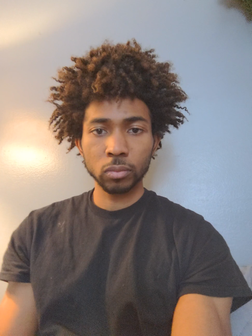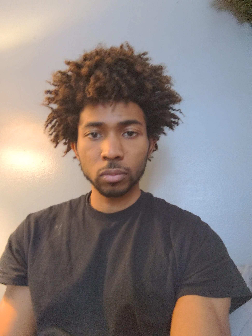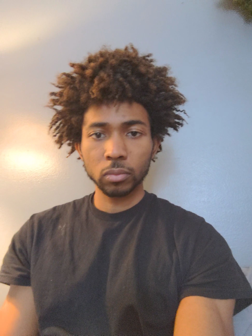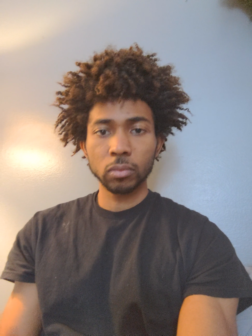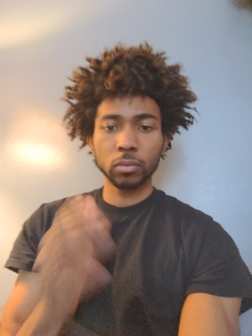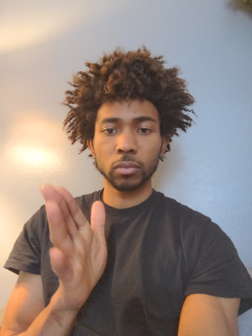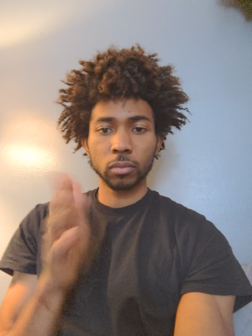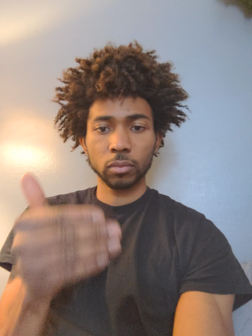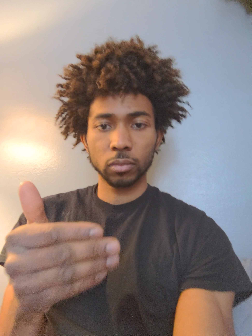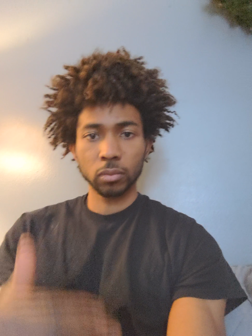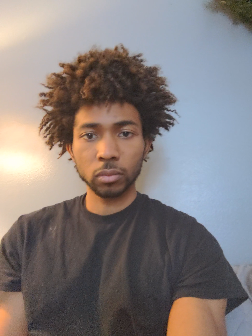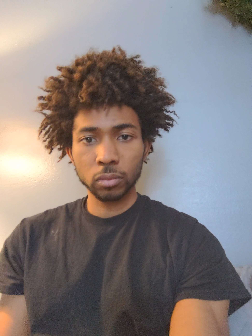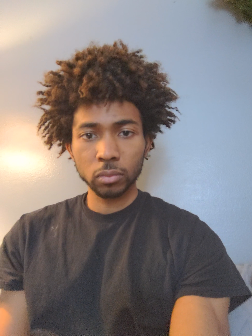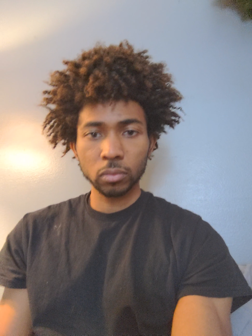room